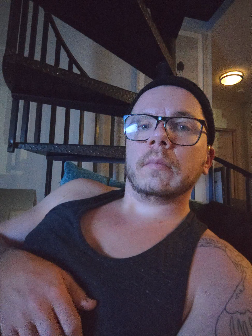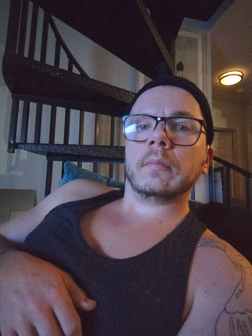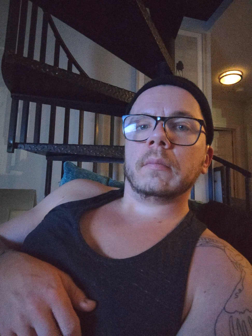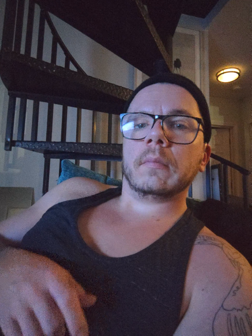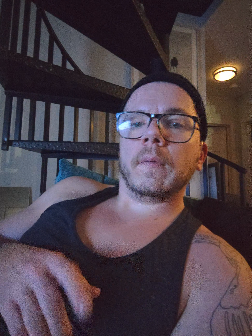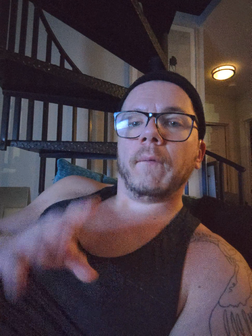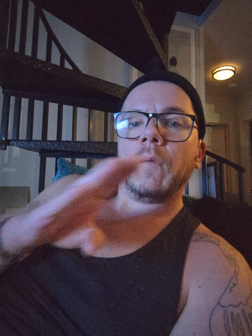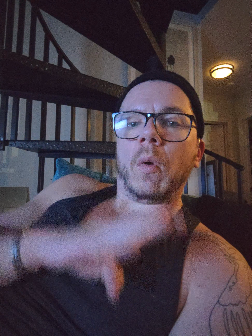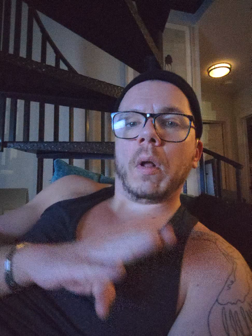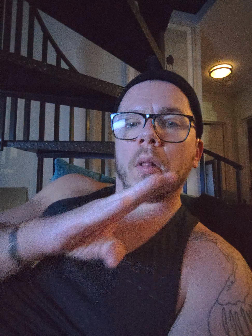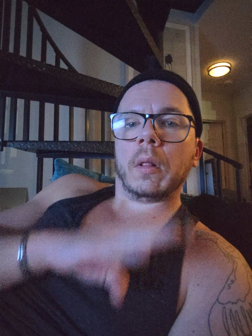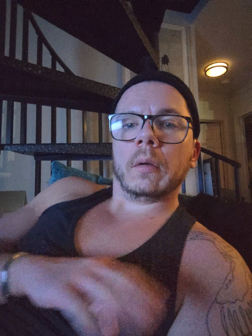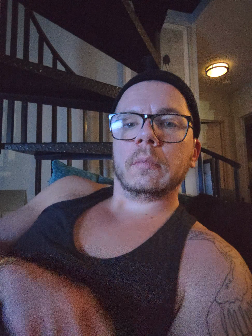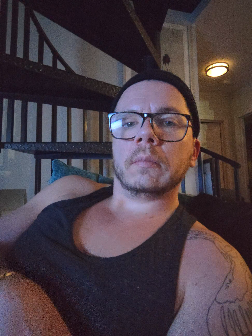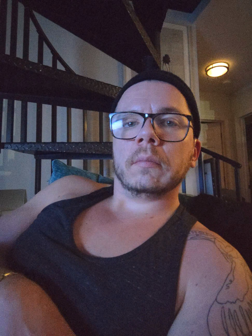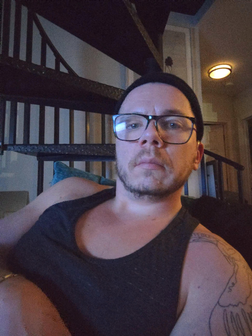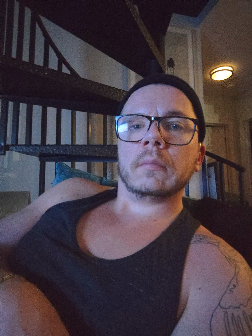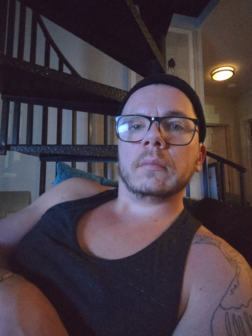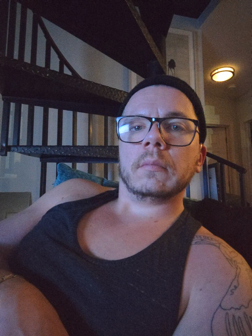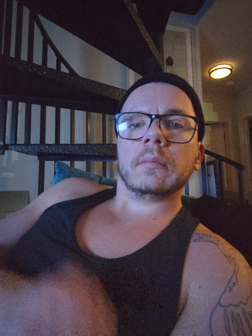fall